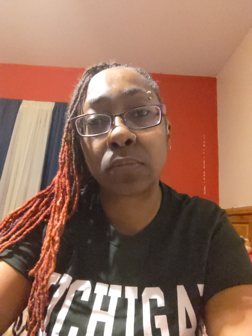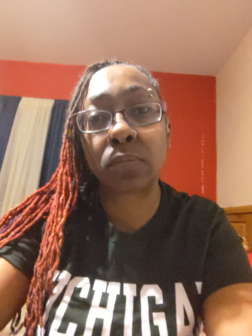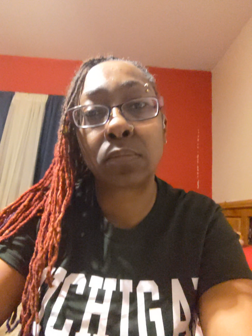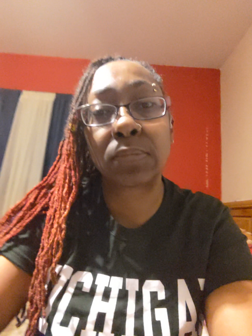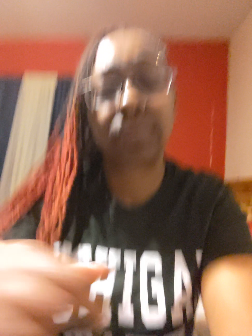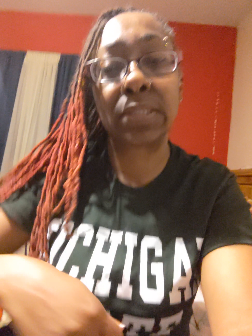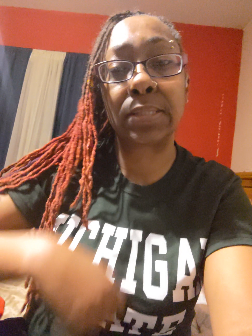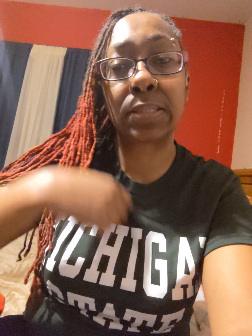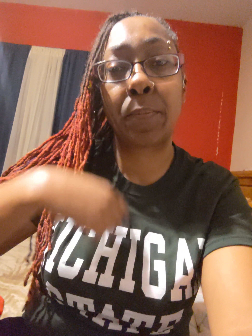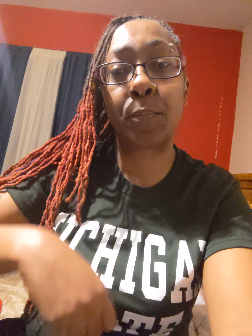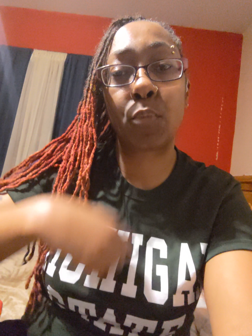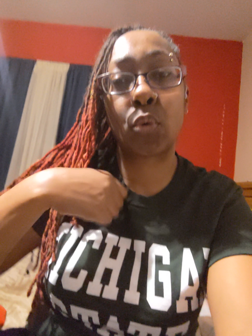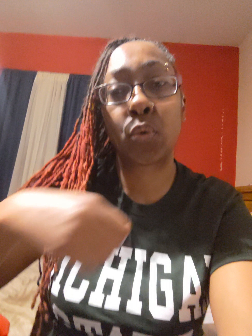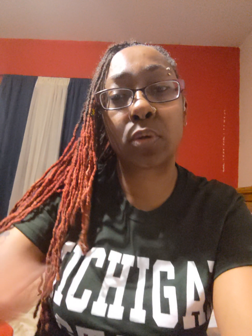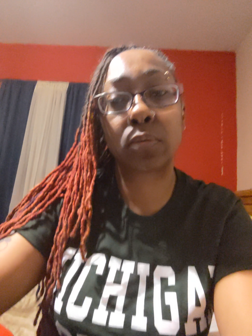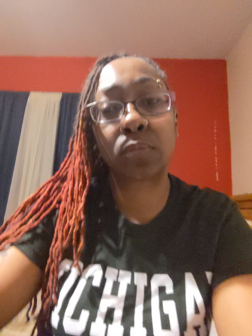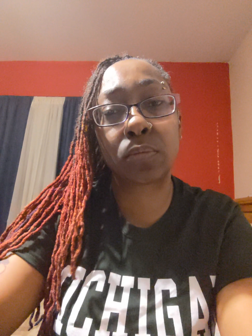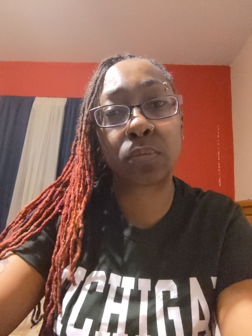zipper